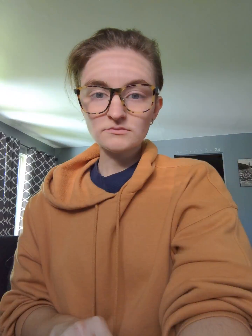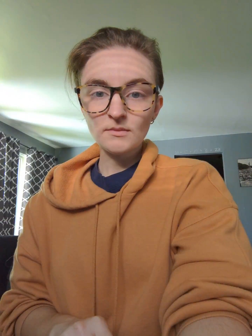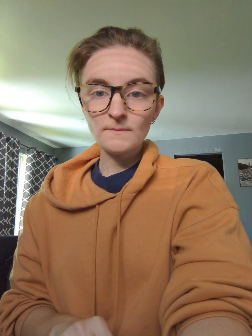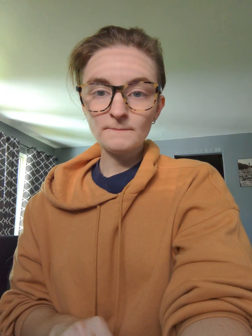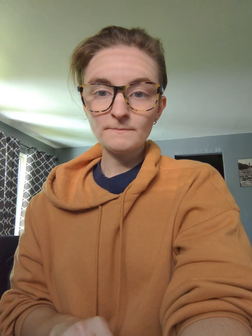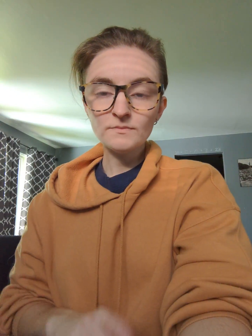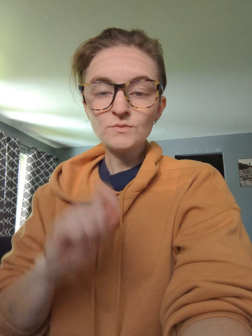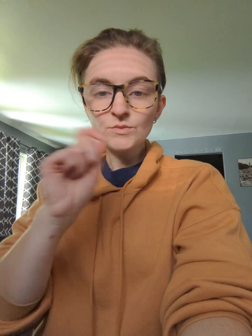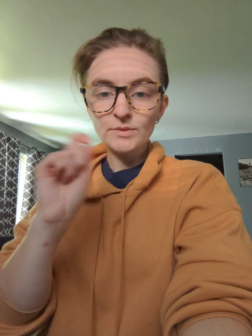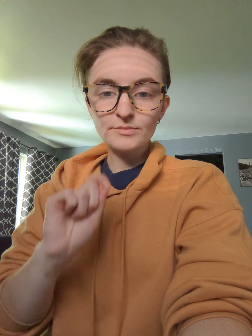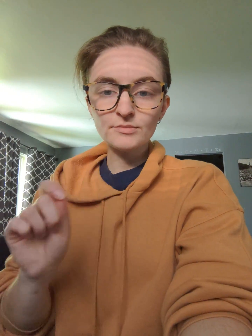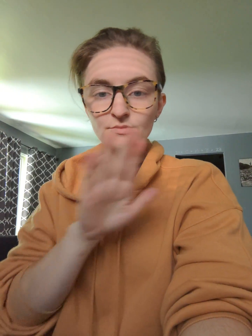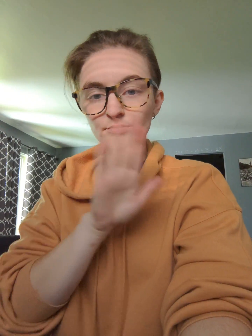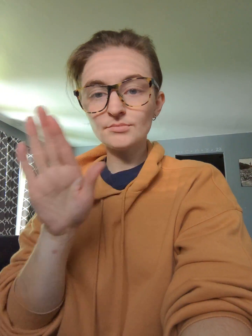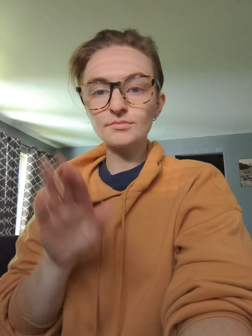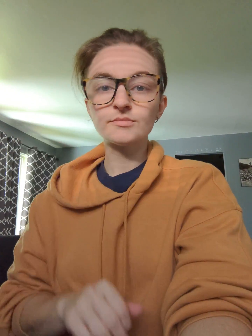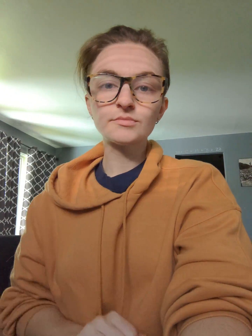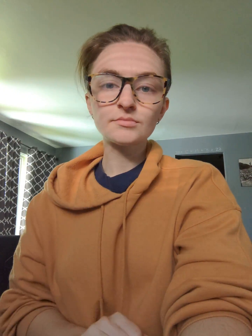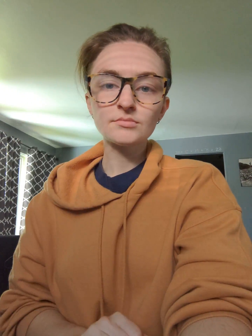chalk